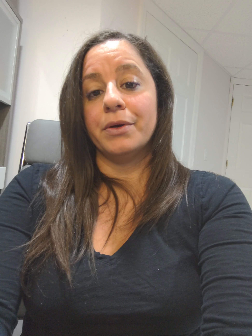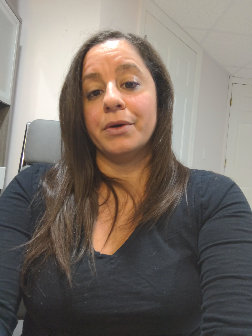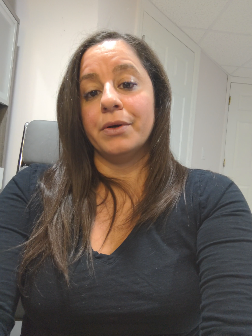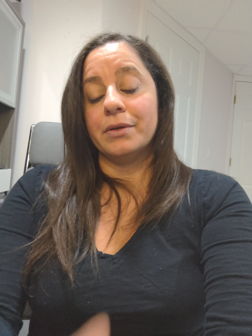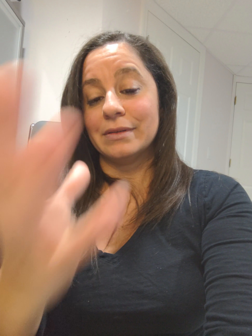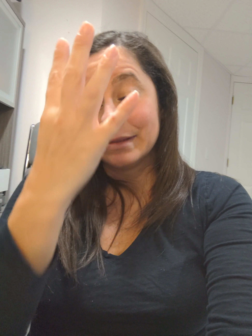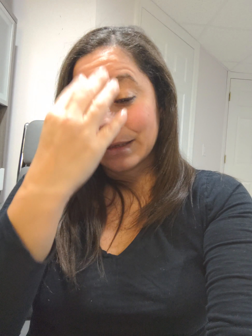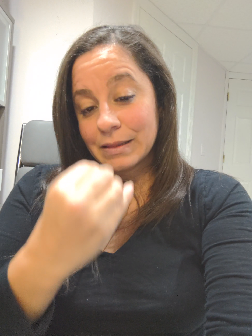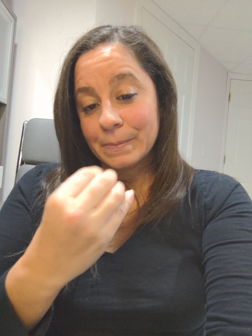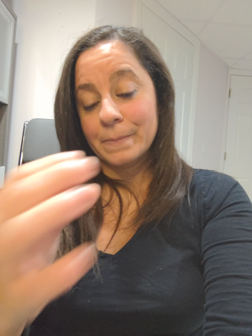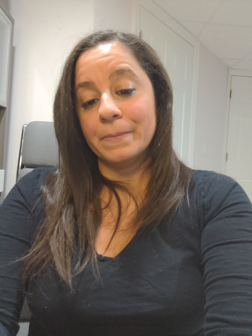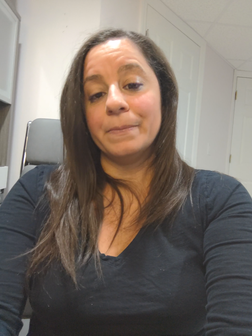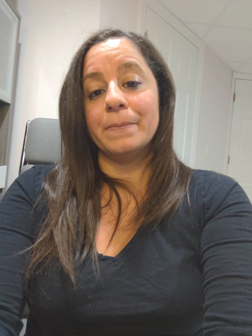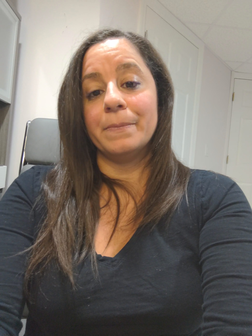sleep